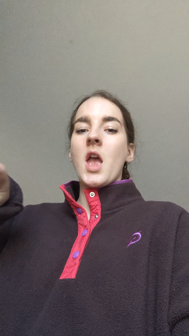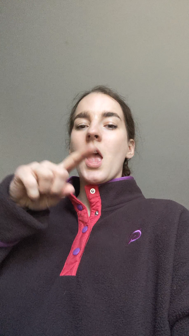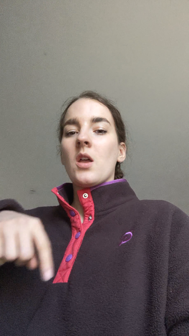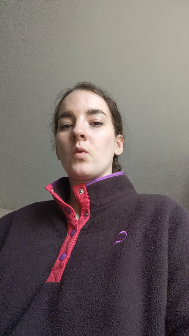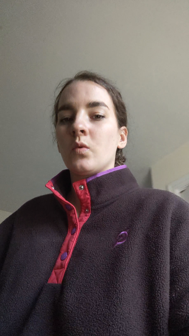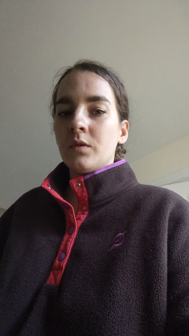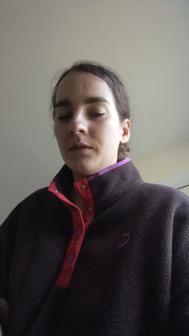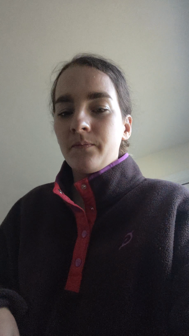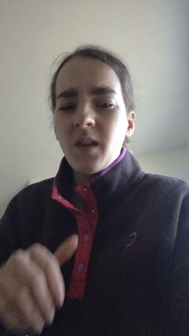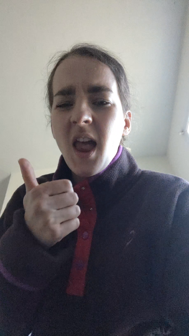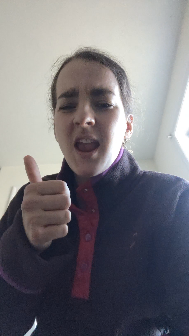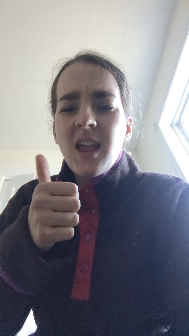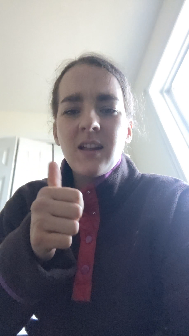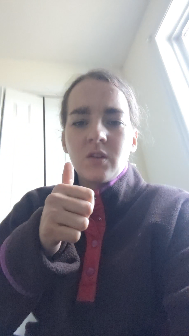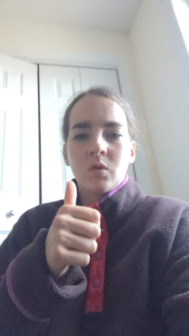how